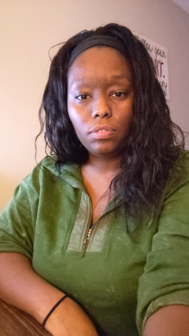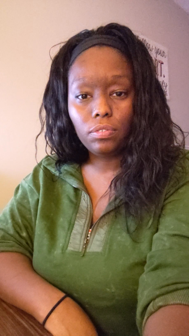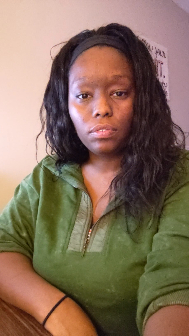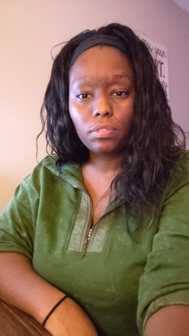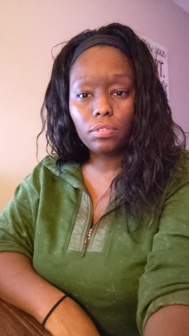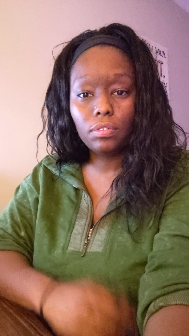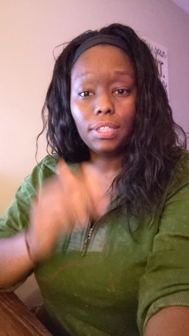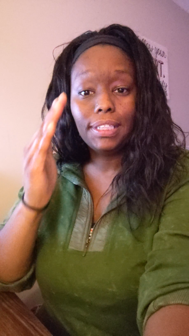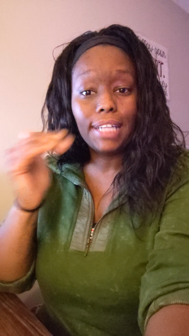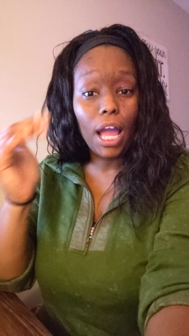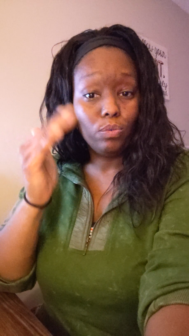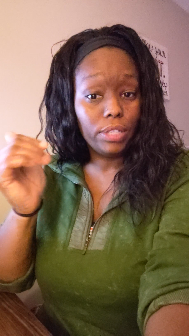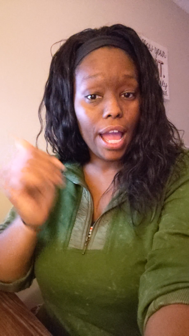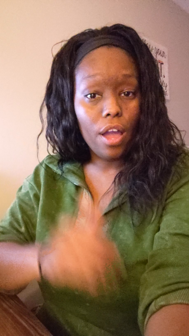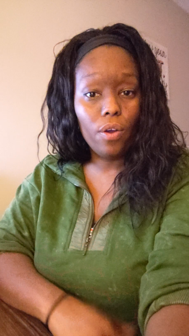downtown